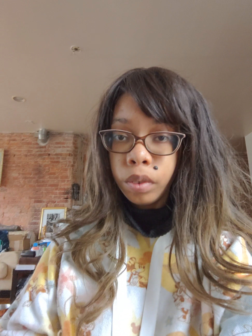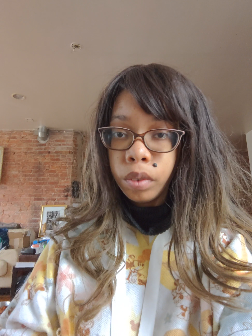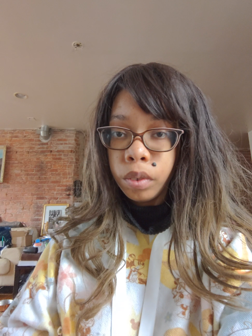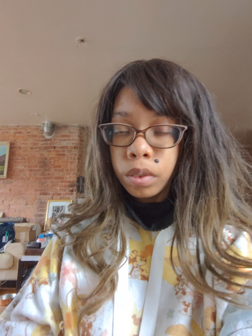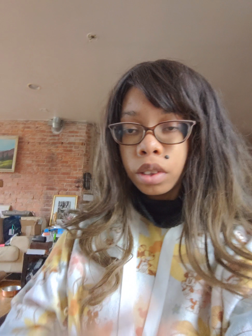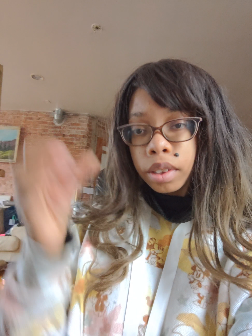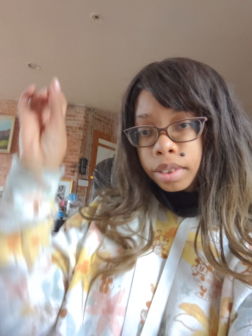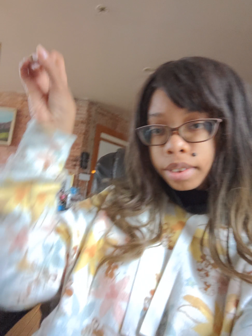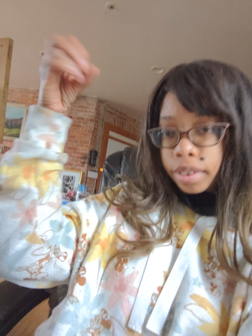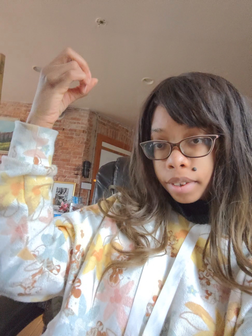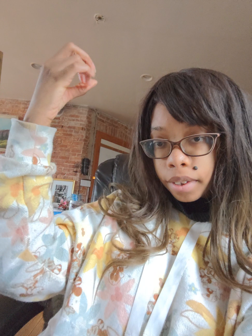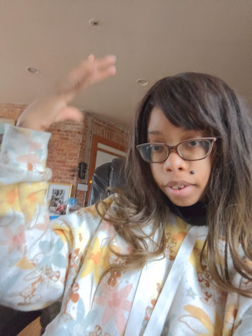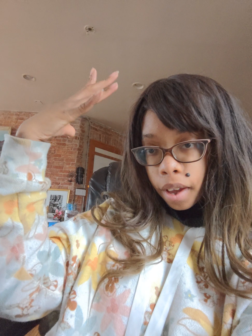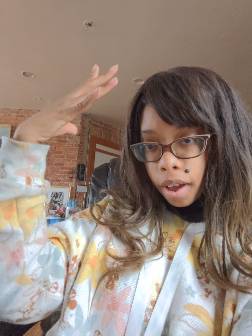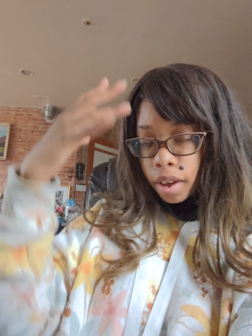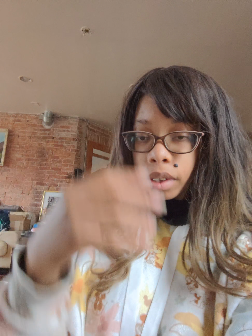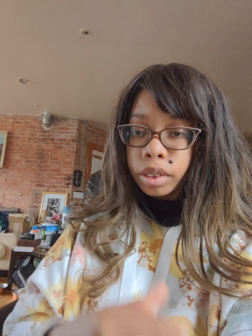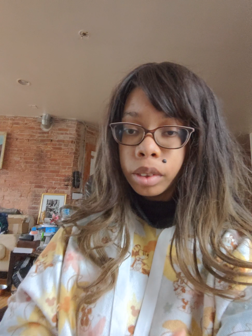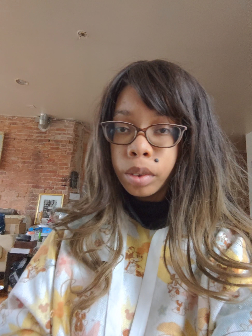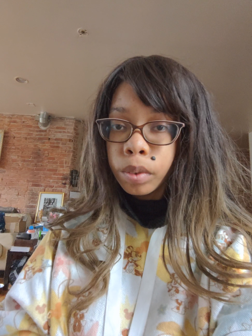sun